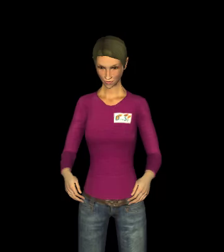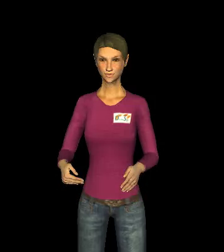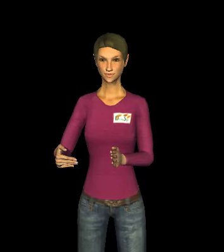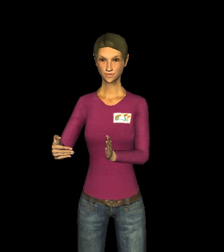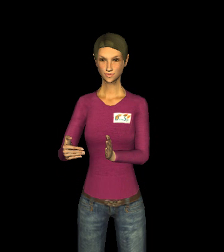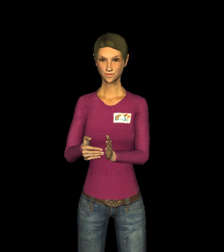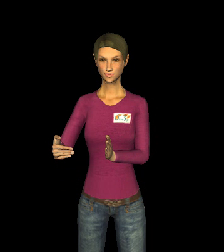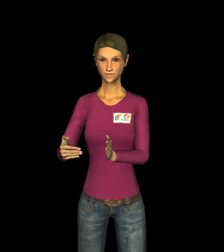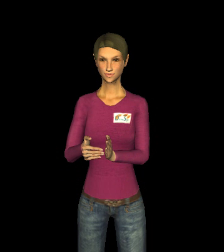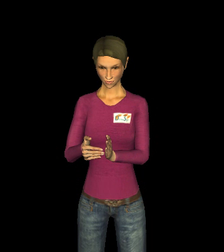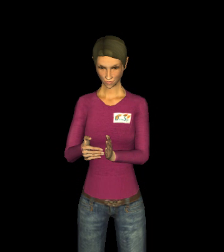مرة أخرى